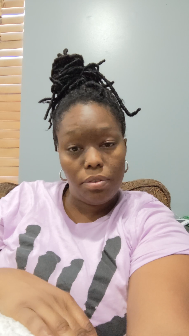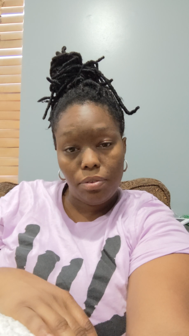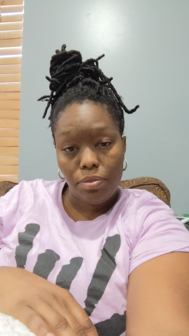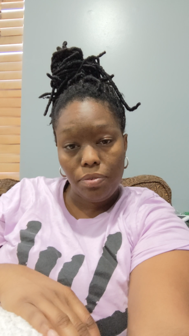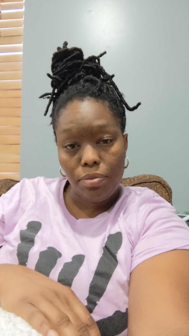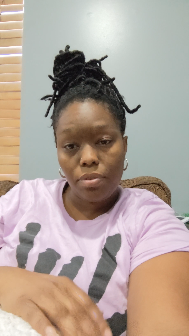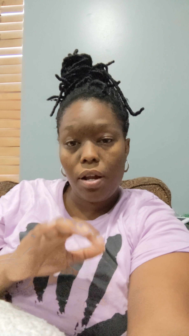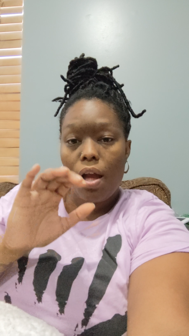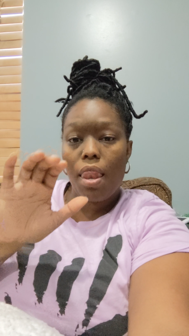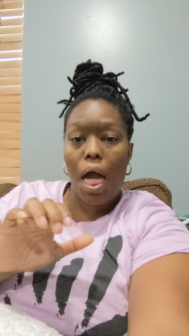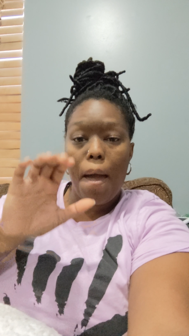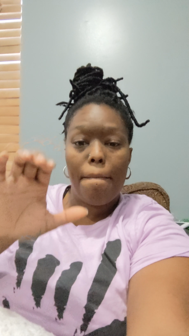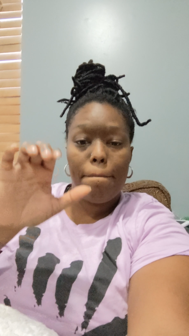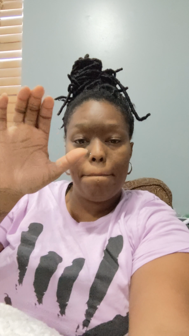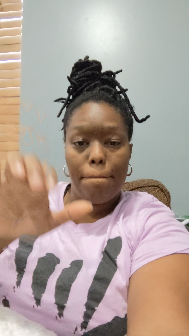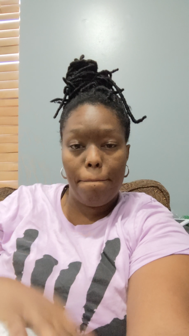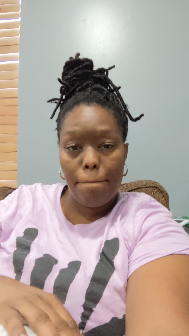climb